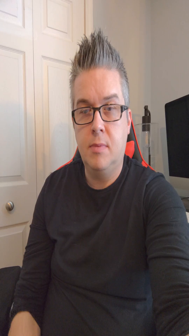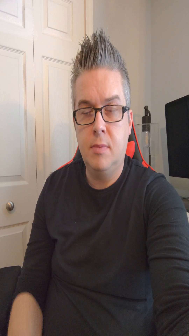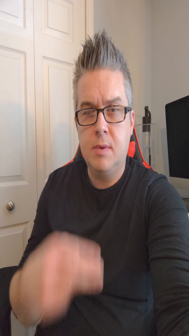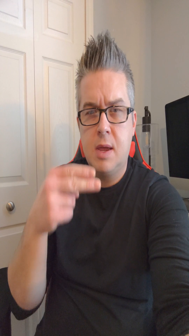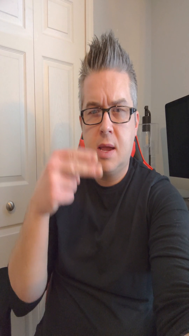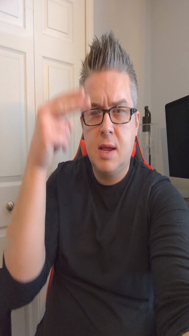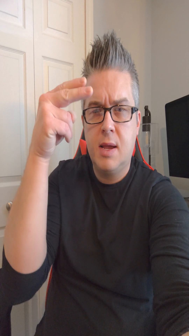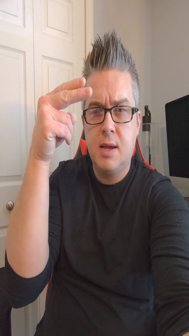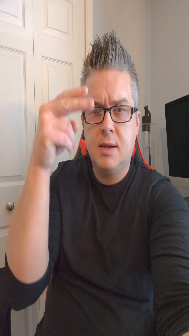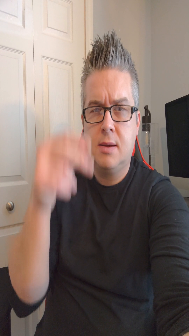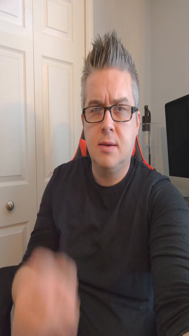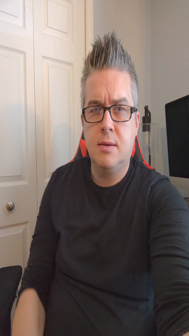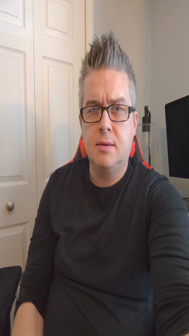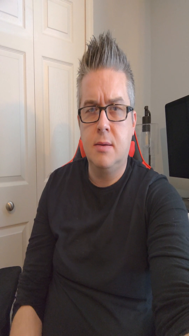high